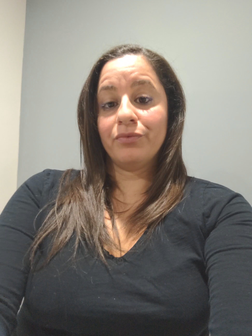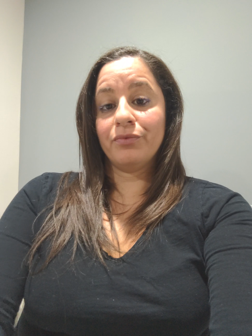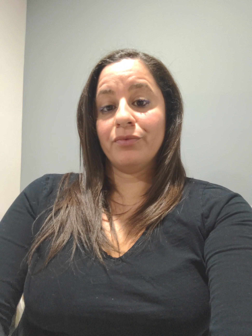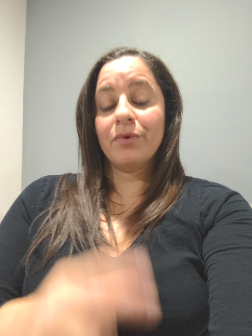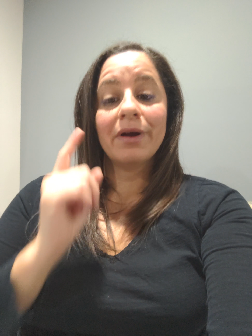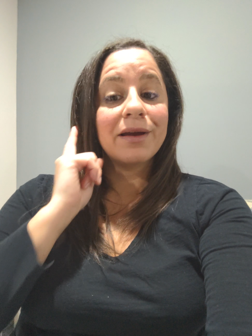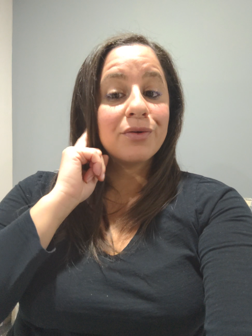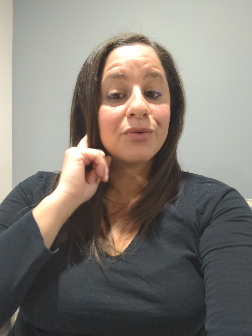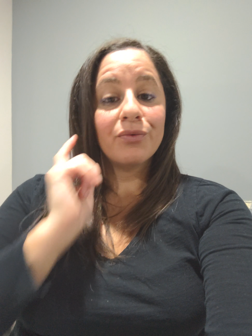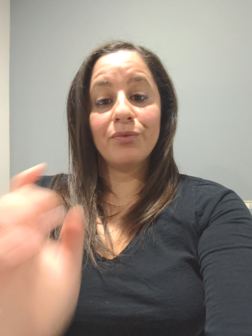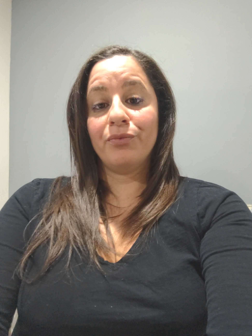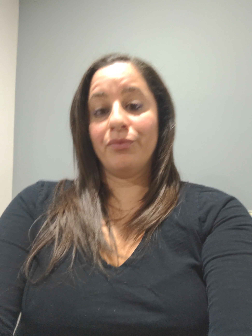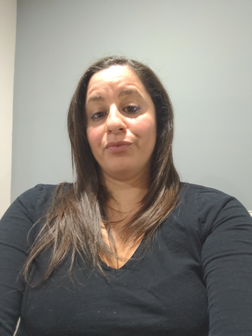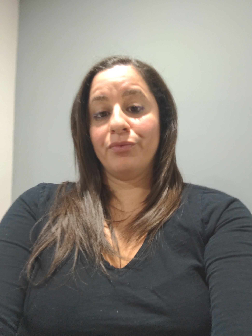ear